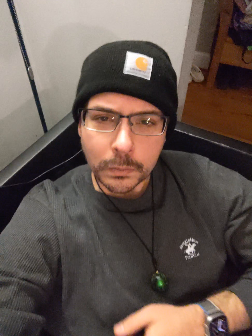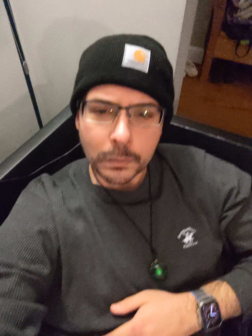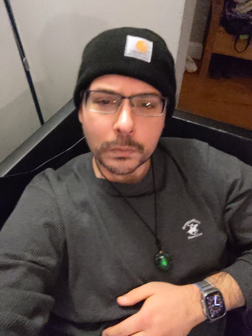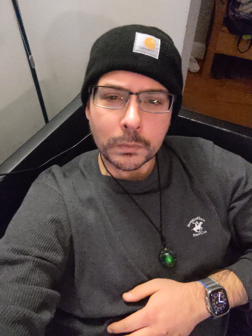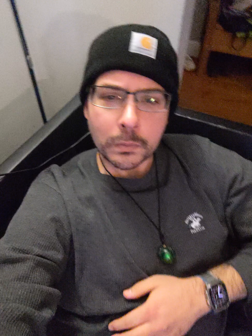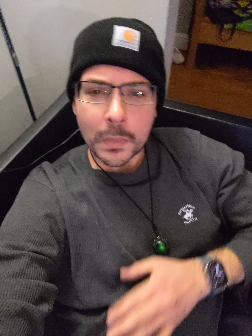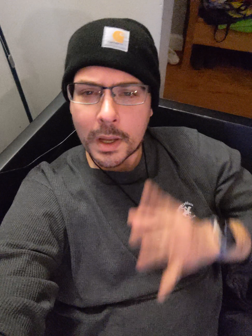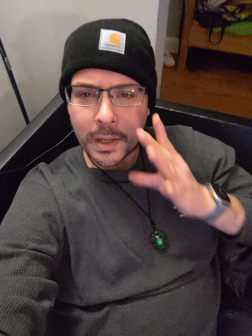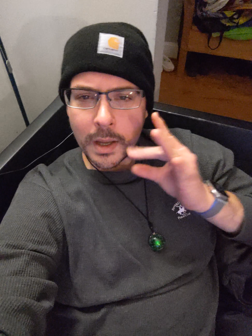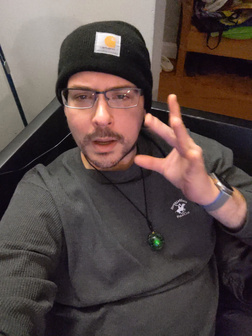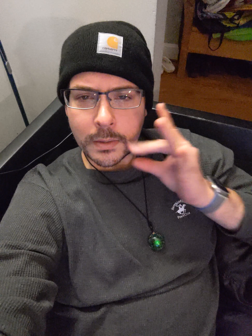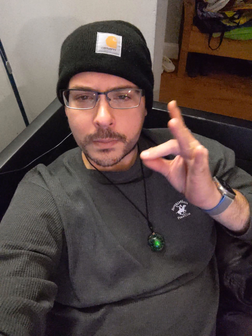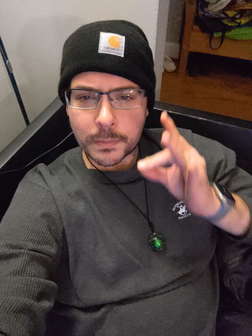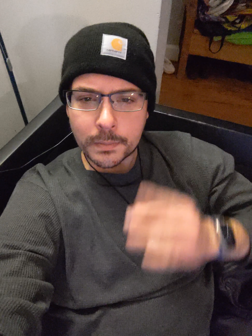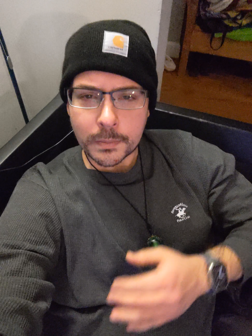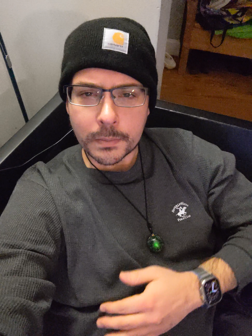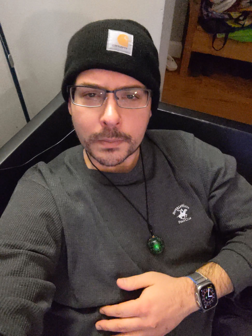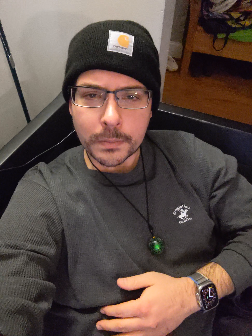cat